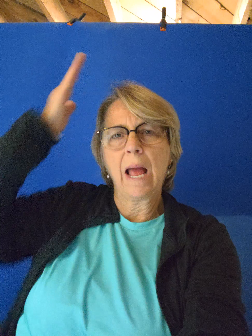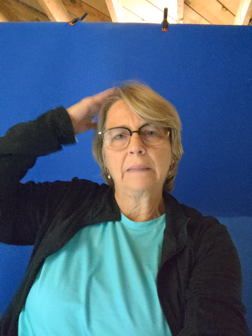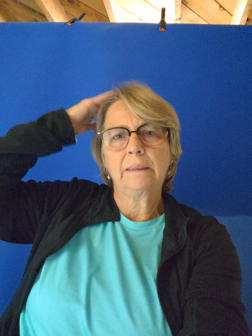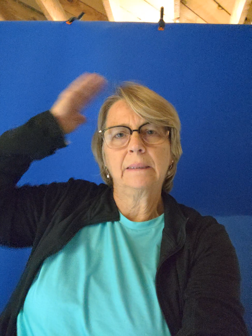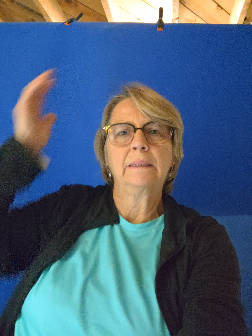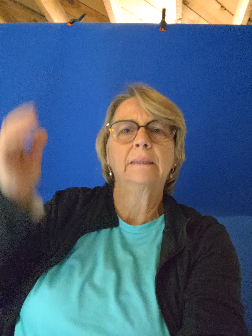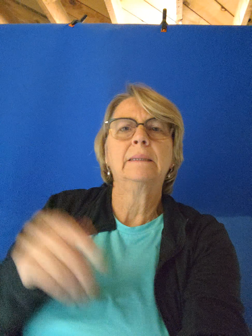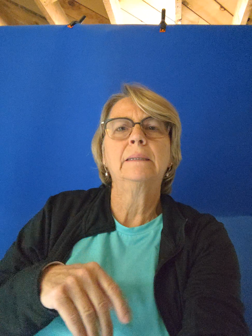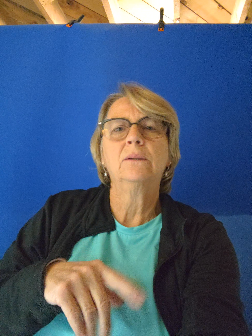hat